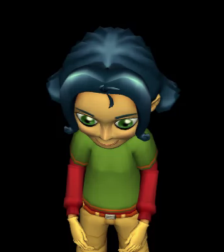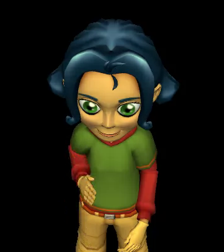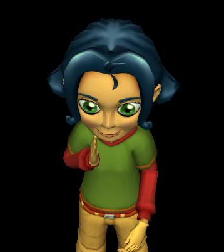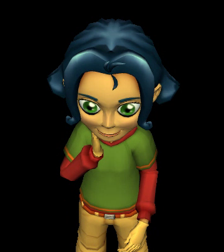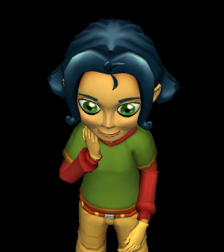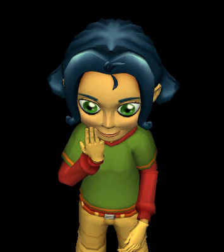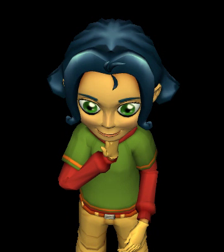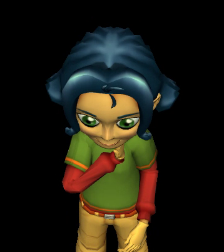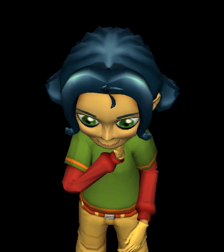جانفي